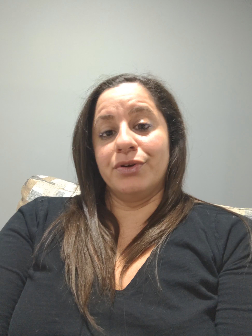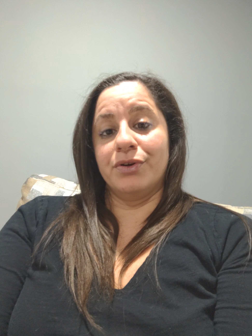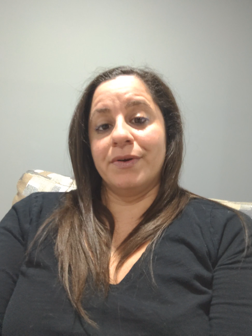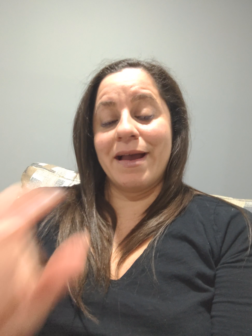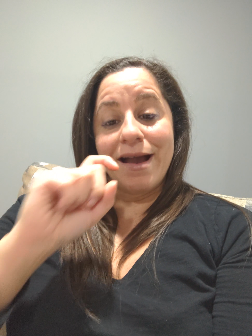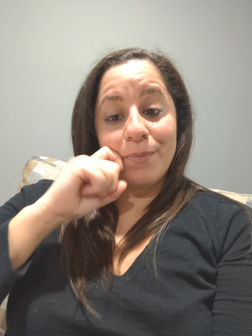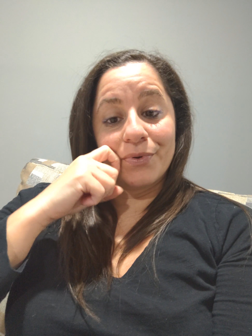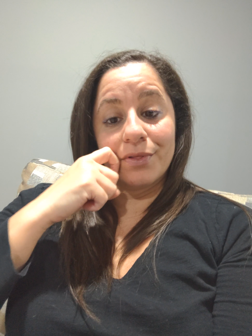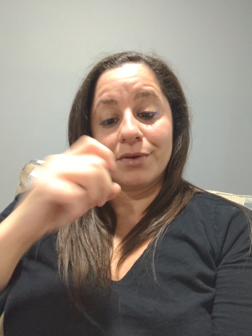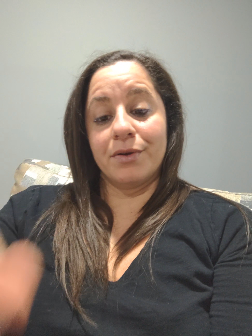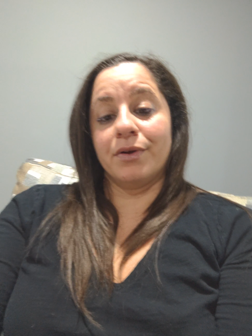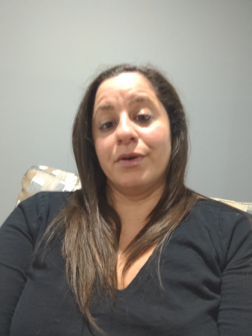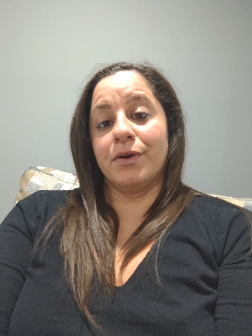apple